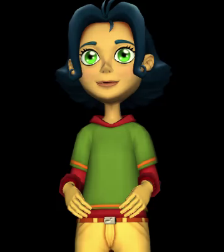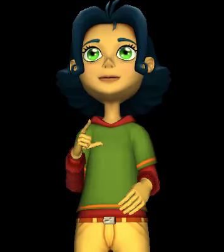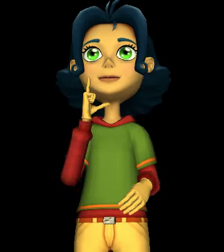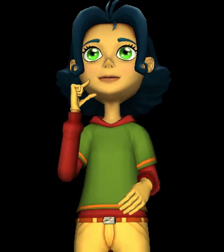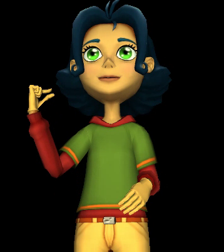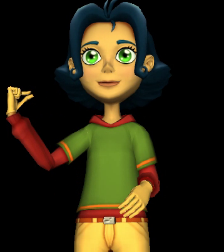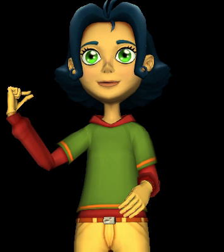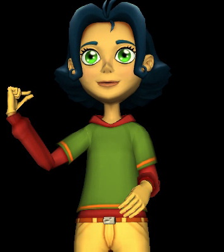رجل